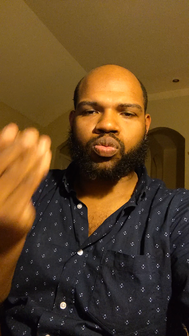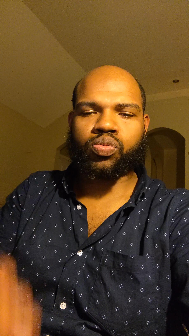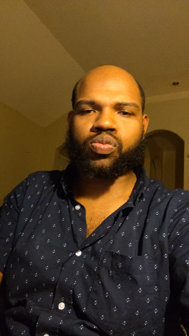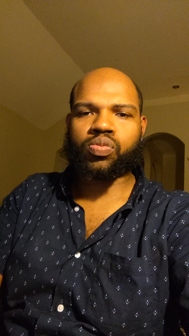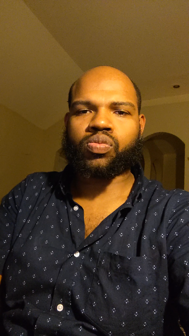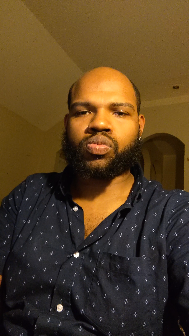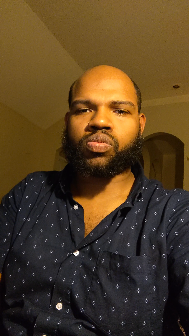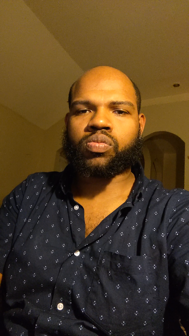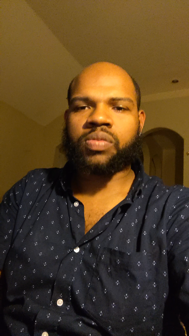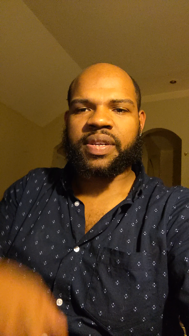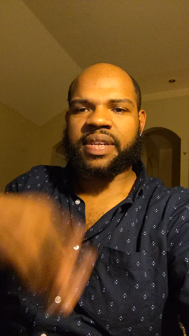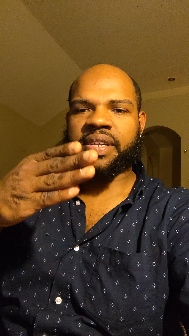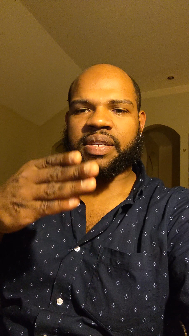kick